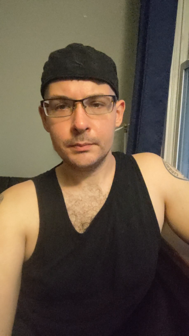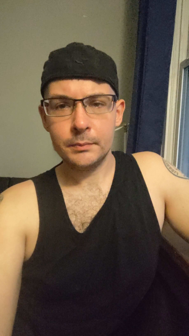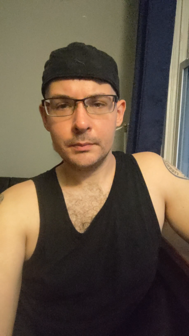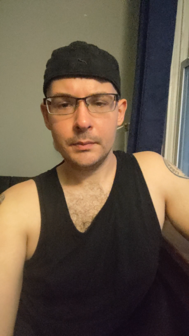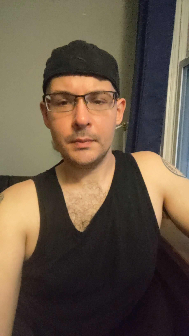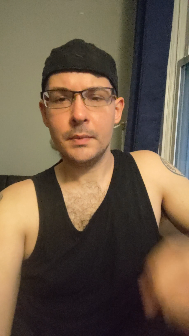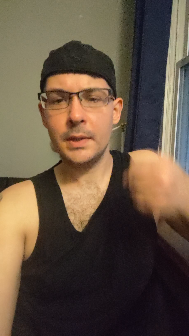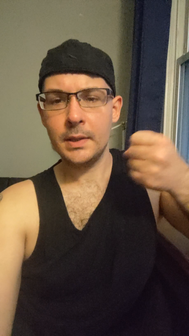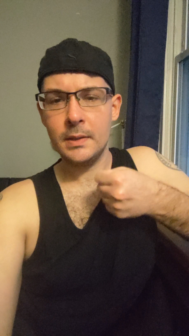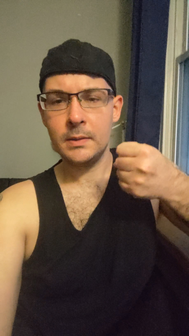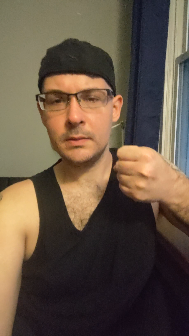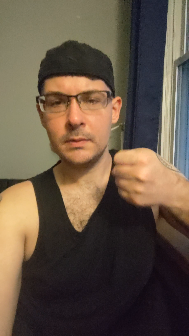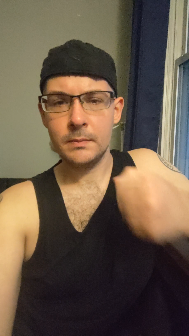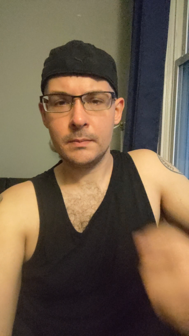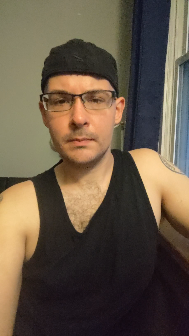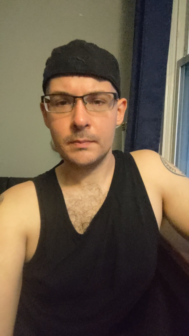hit